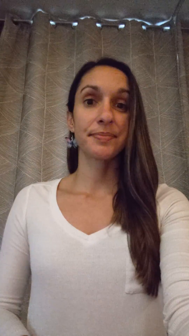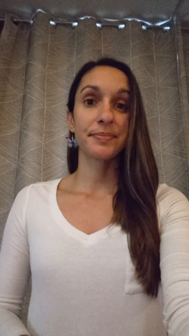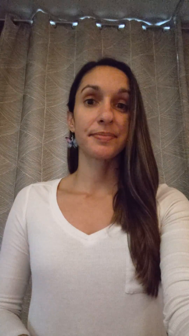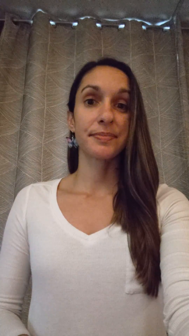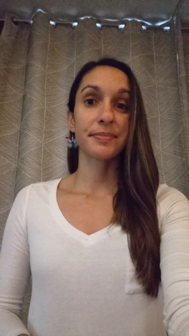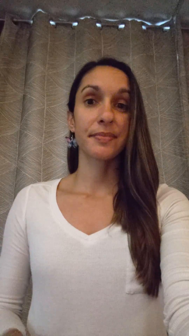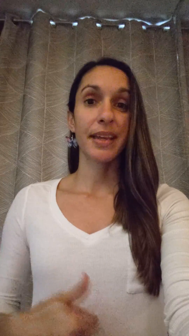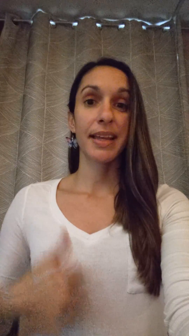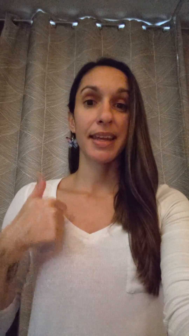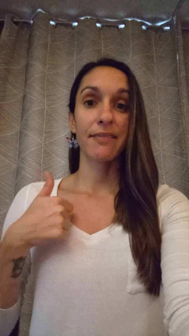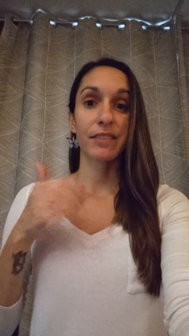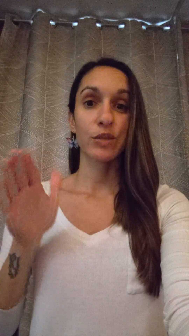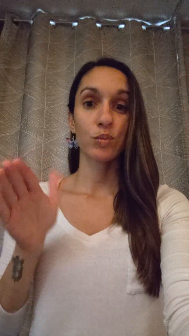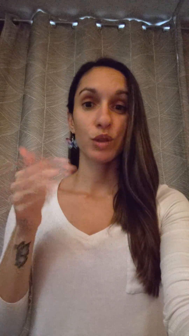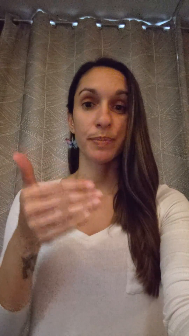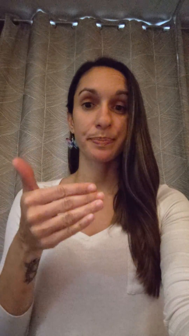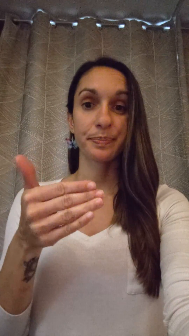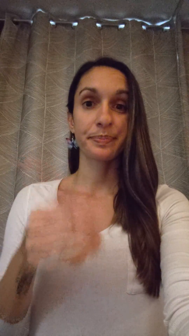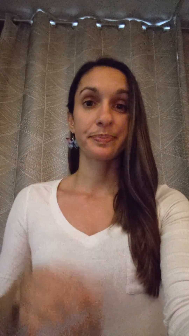living room